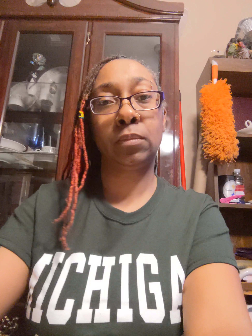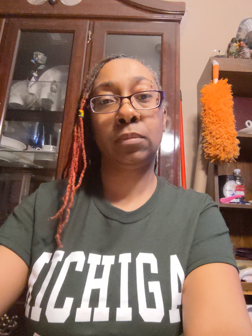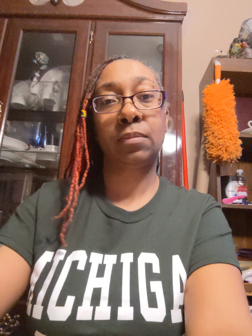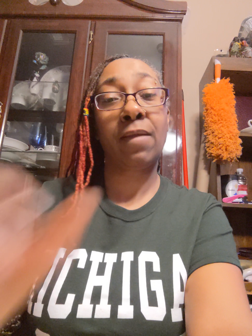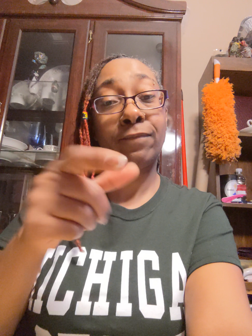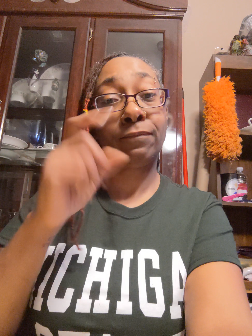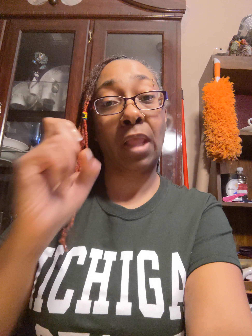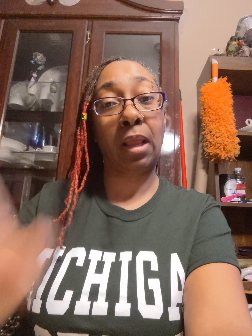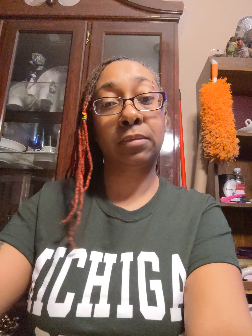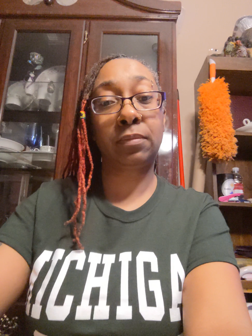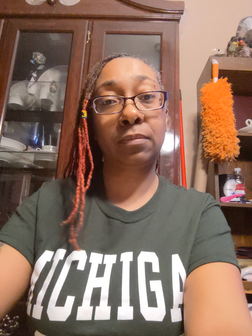fast